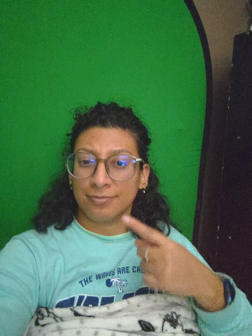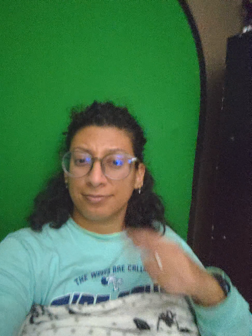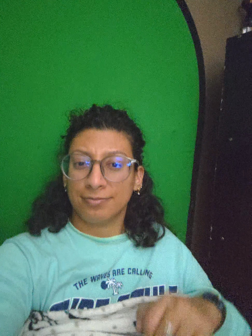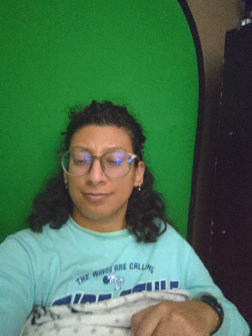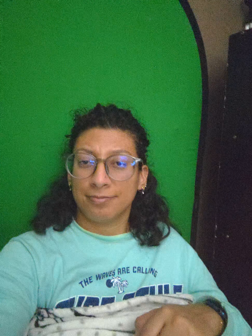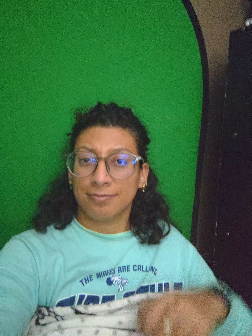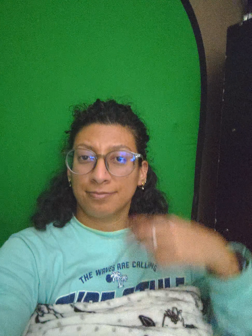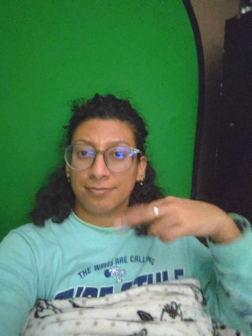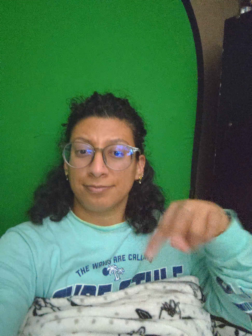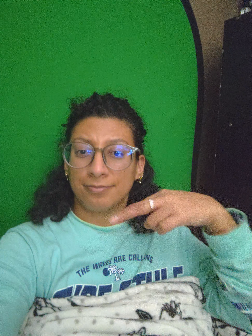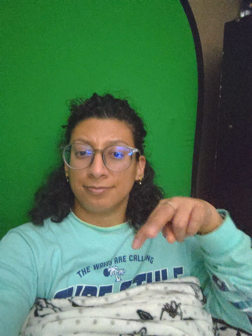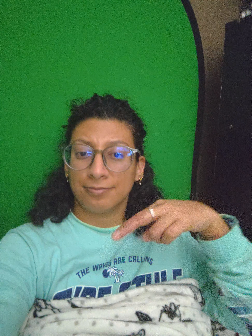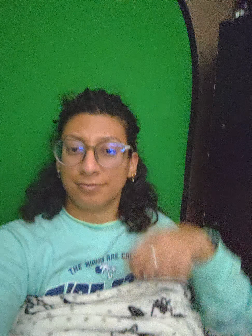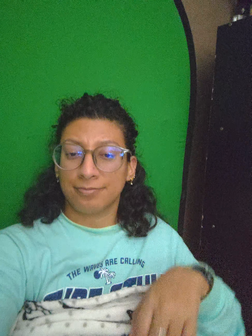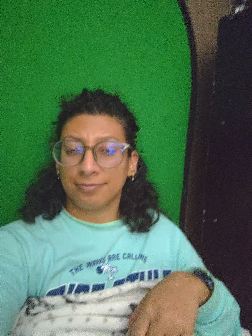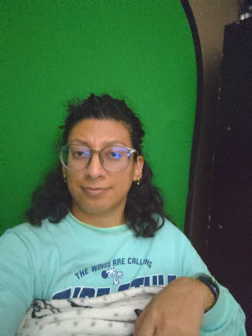dance